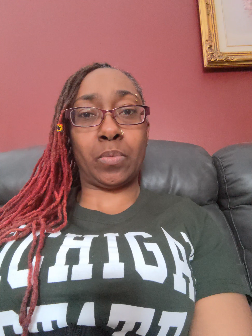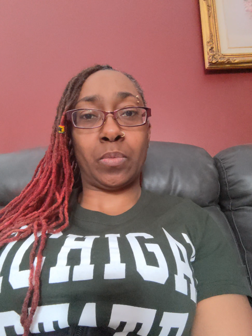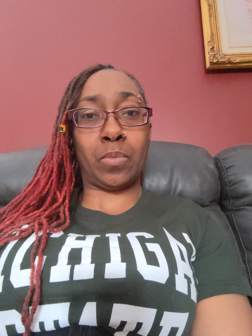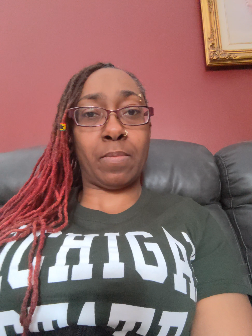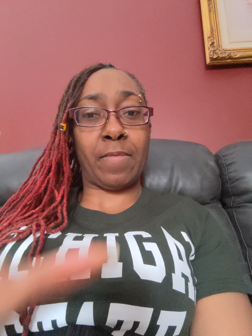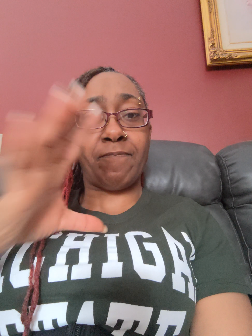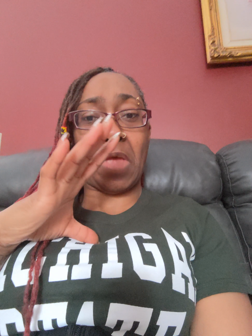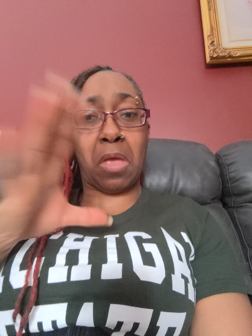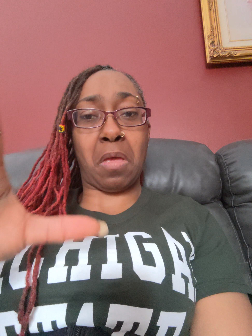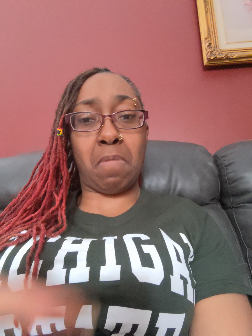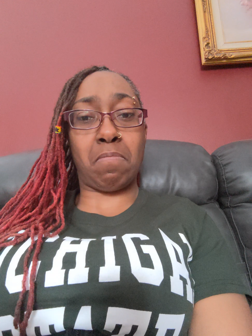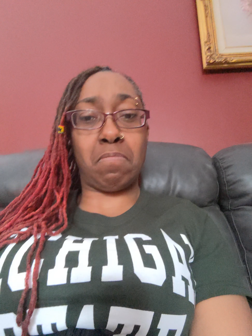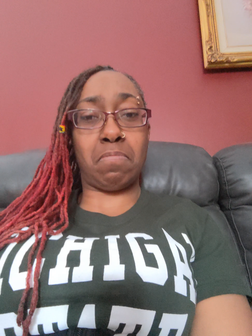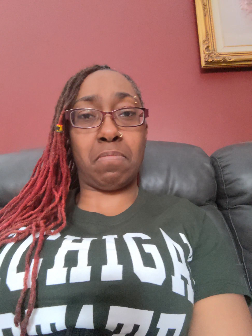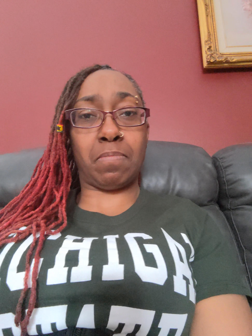fine